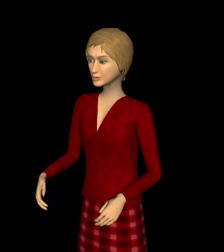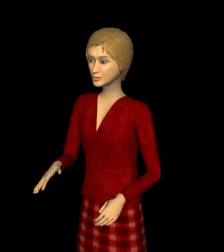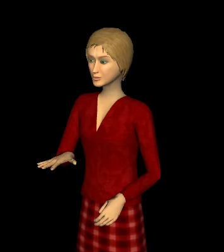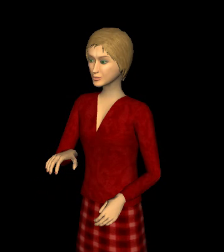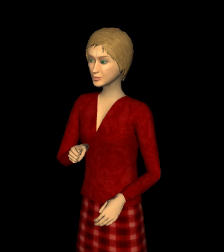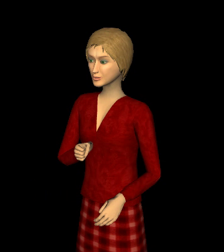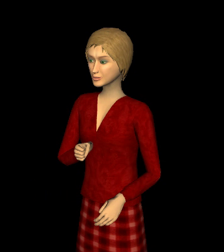يأخذ